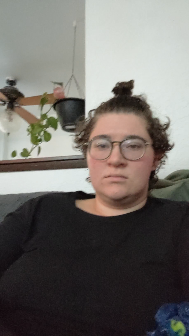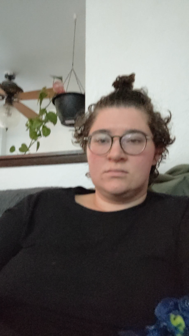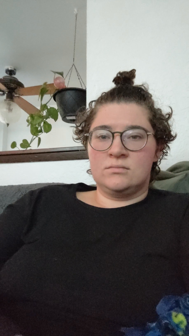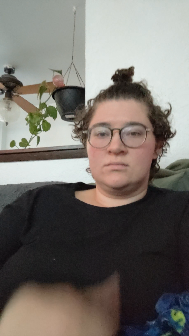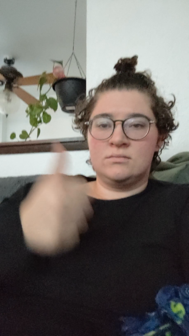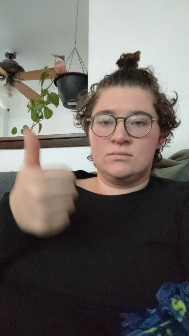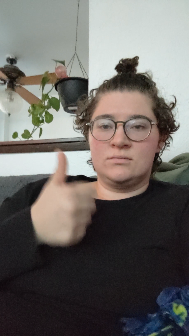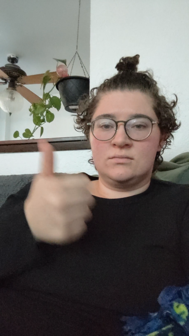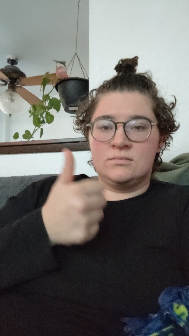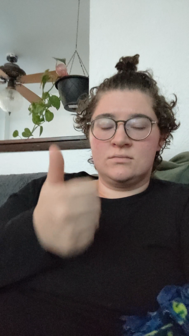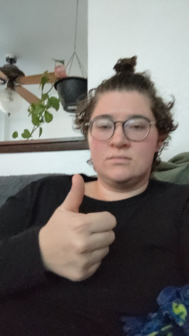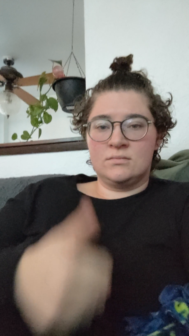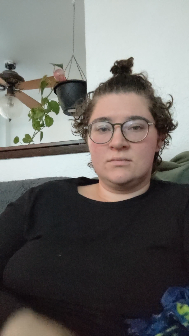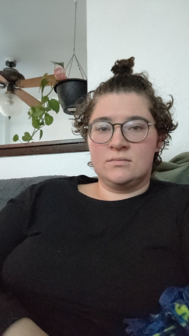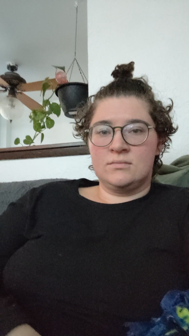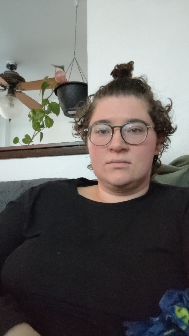chase